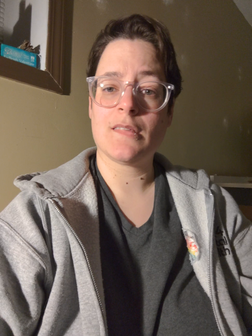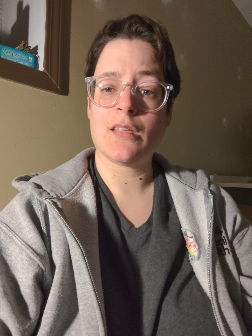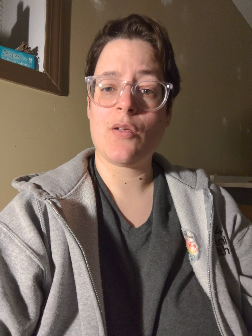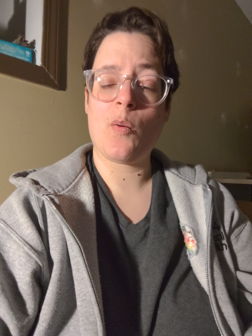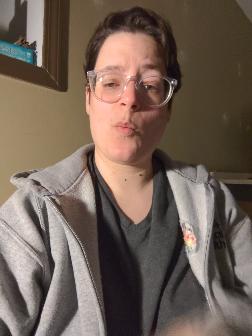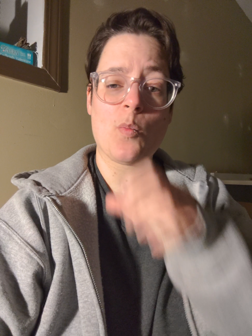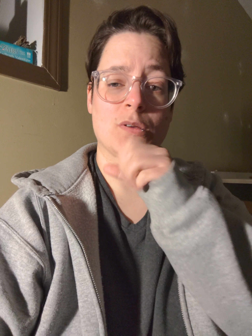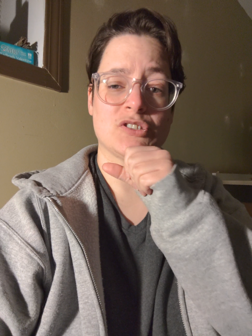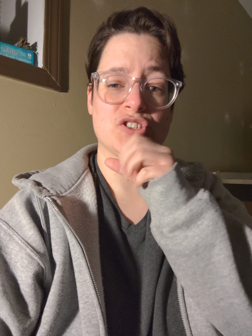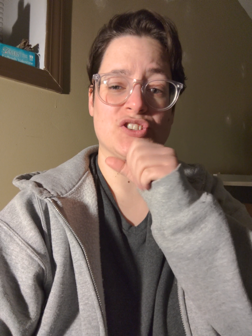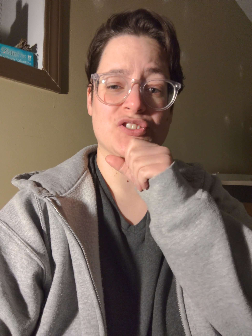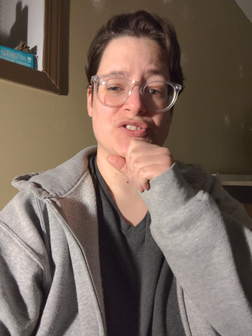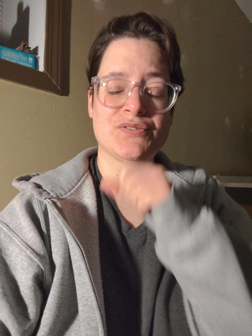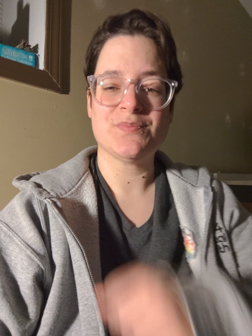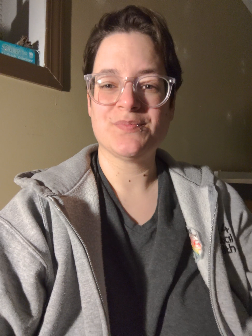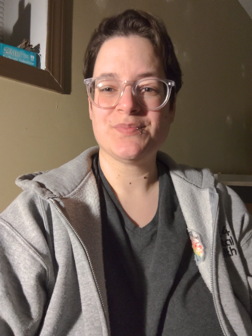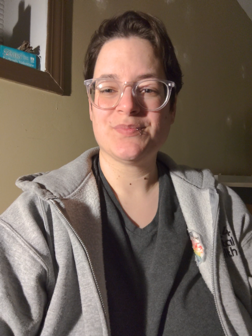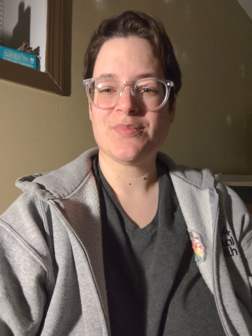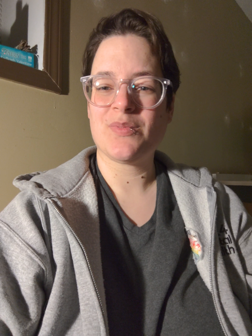orange